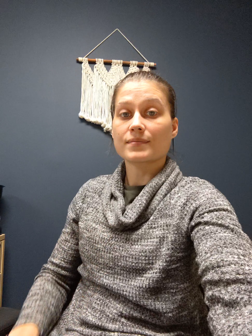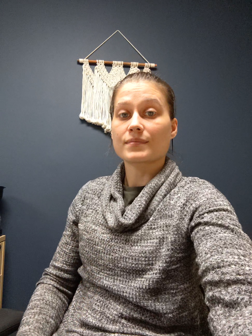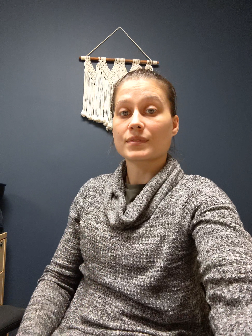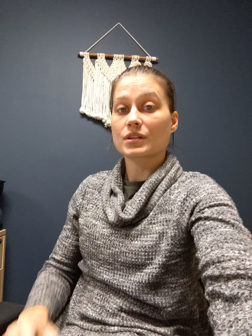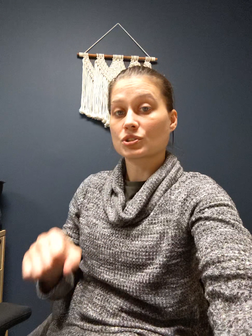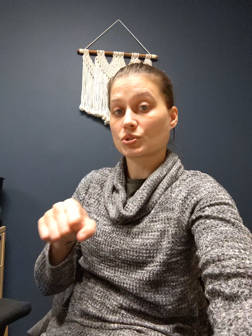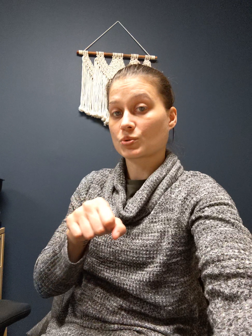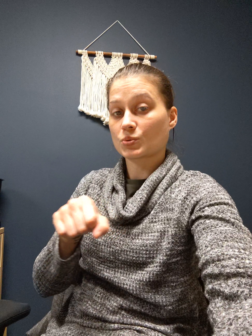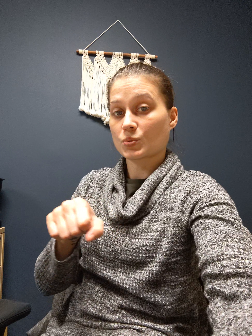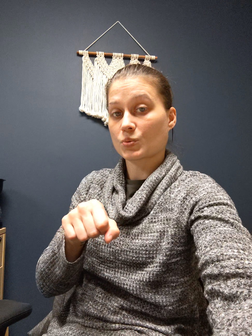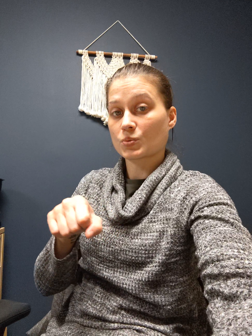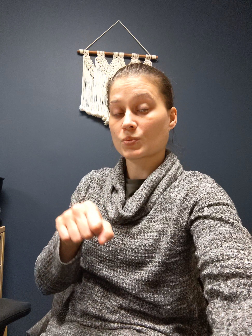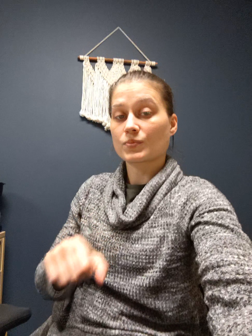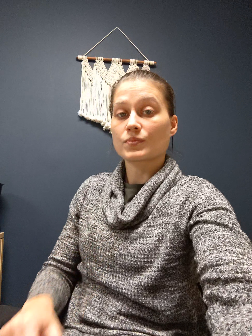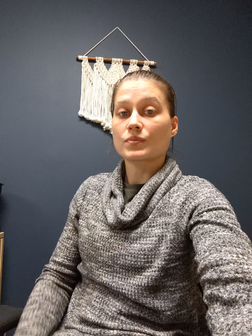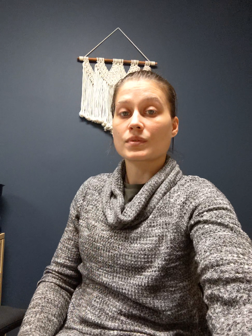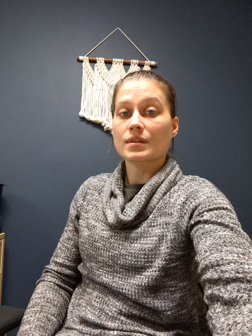shoe